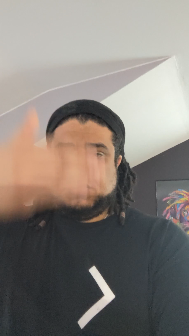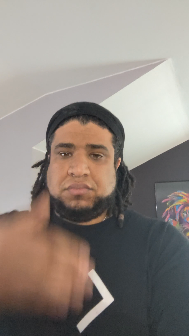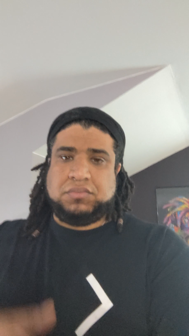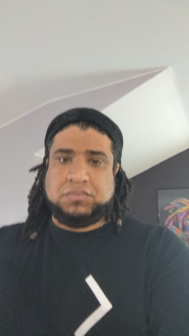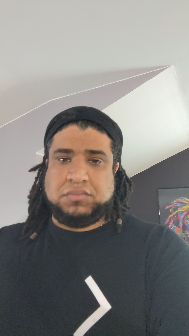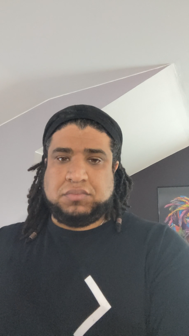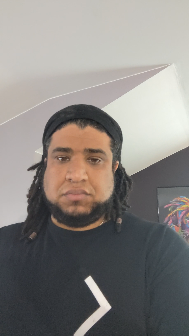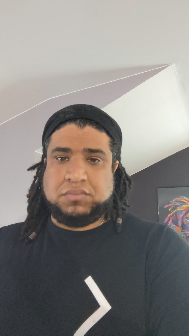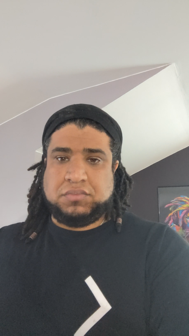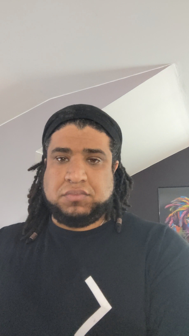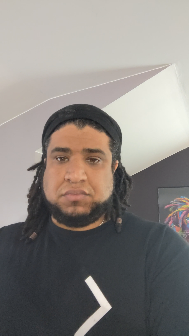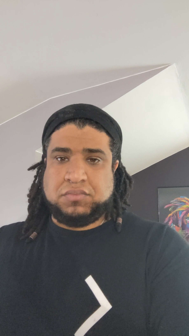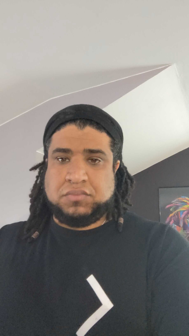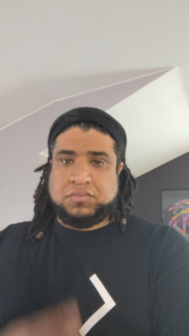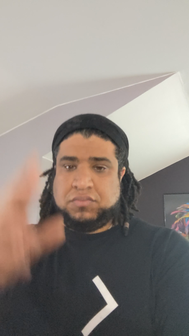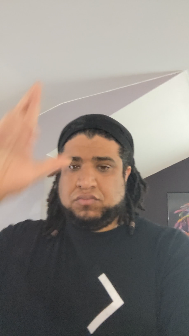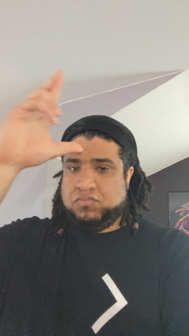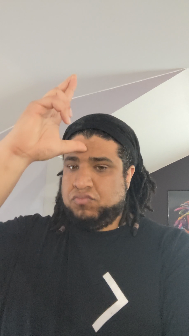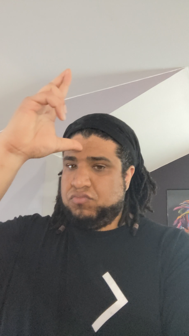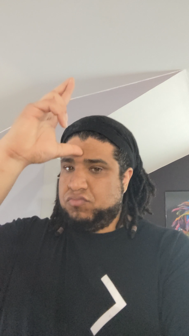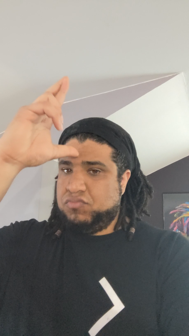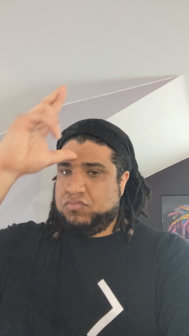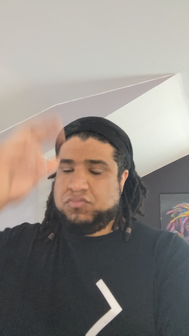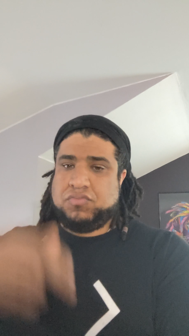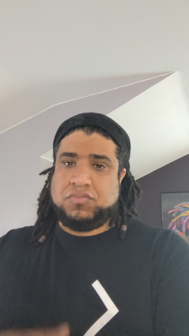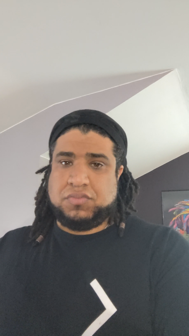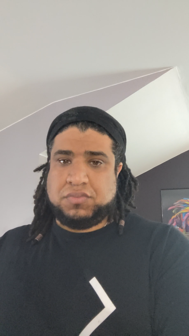rooster